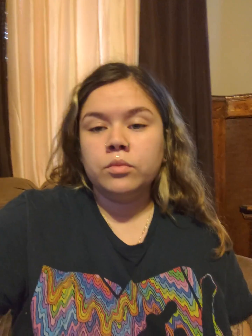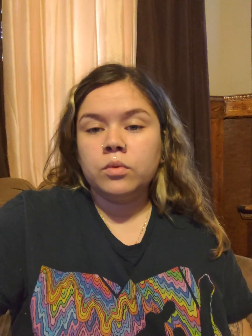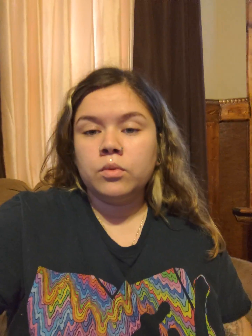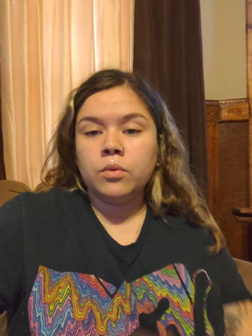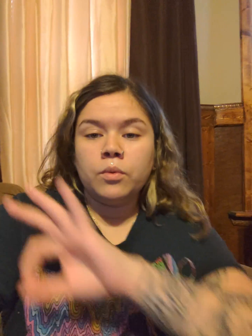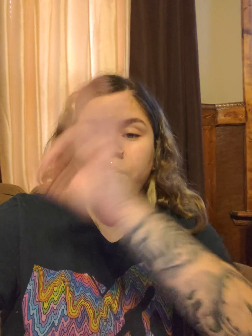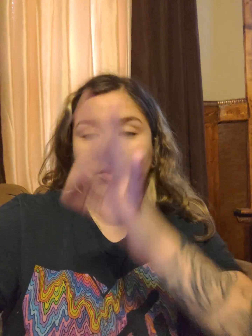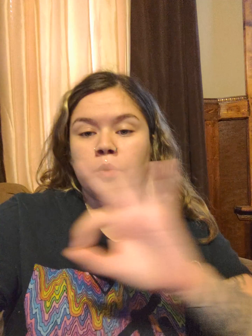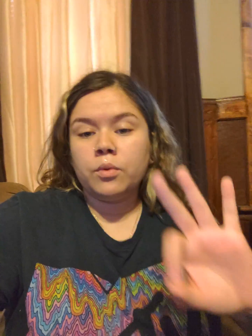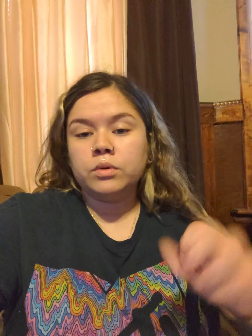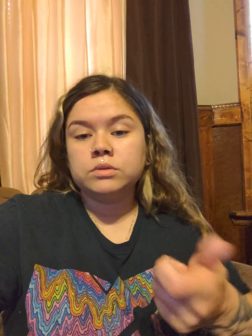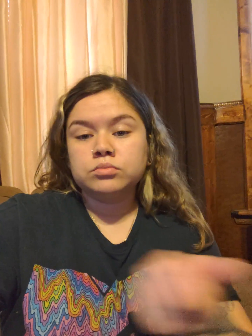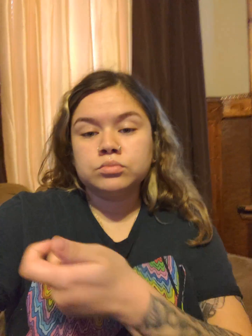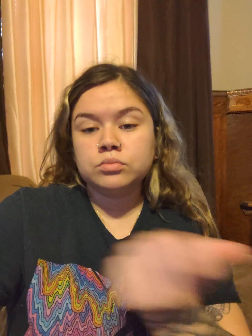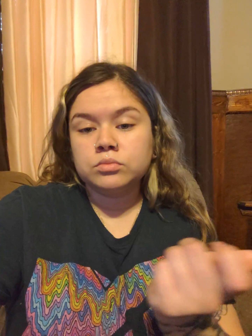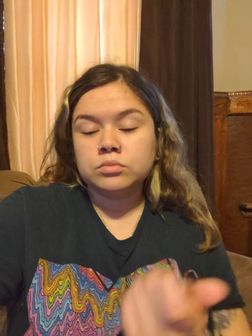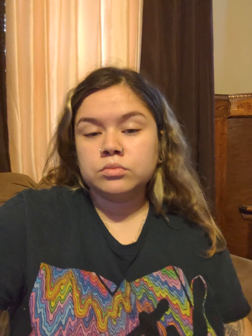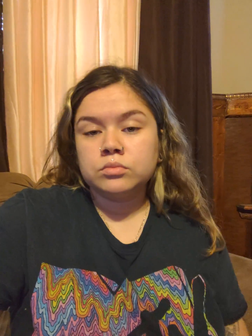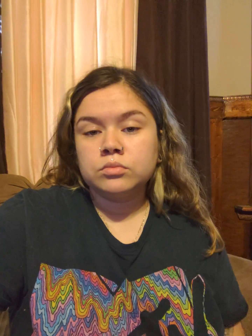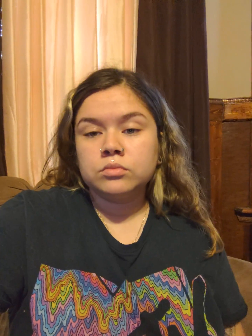hose